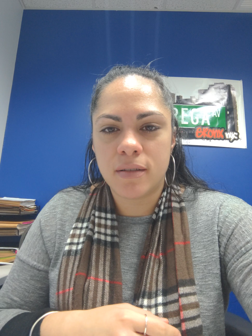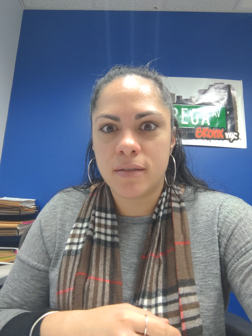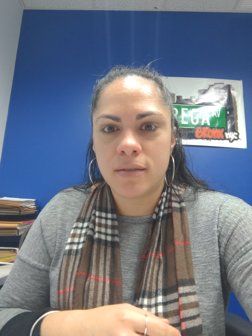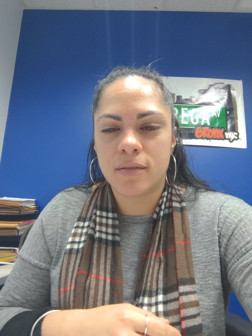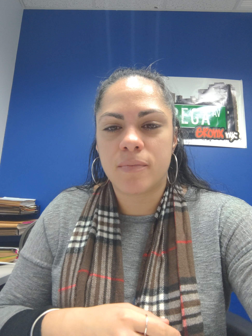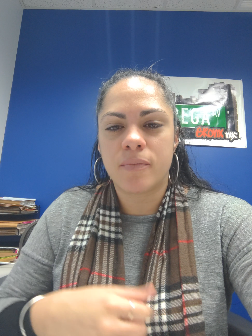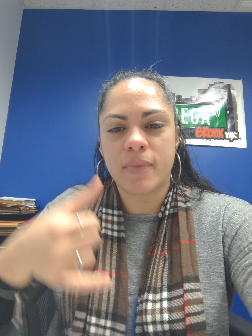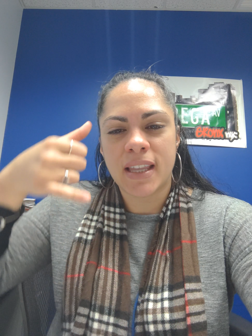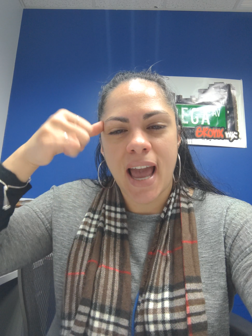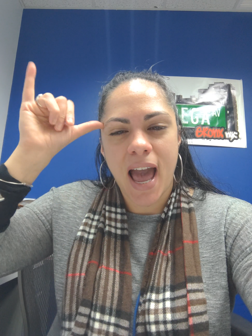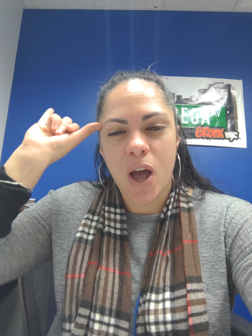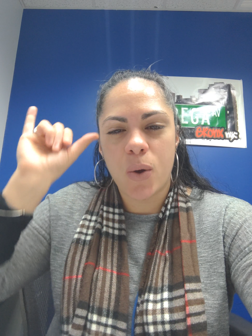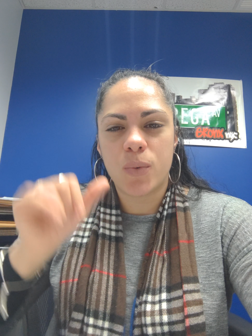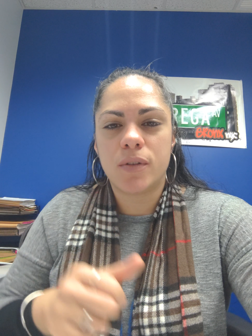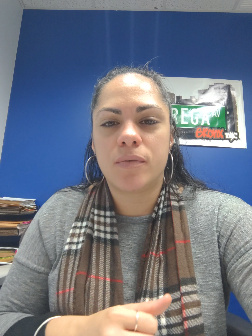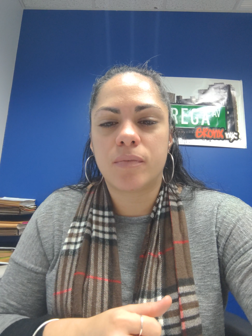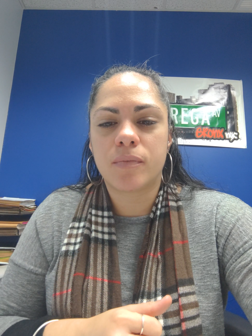cow